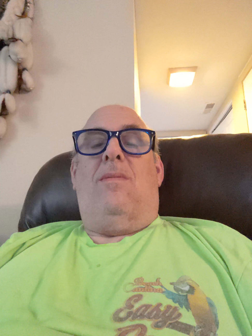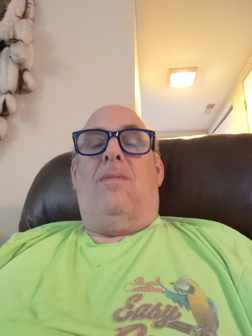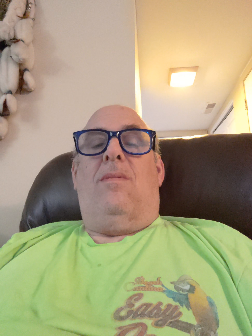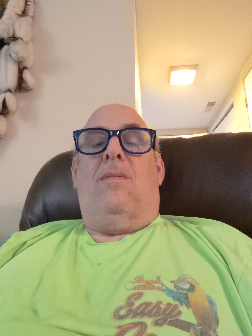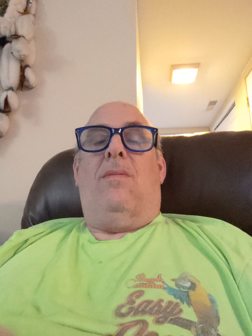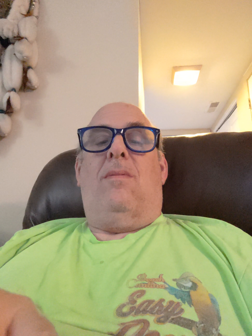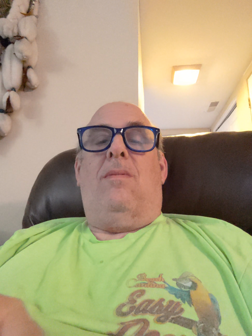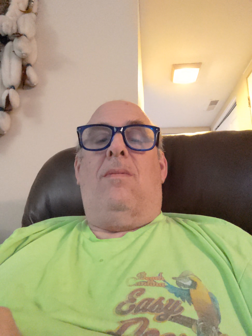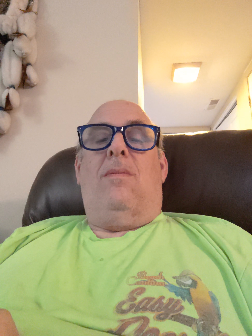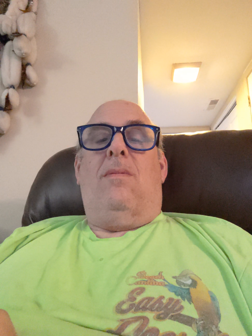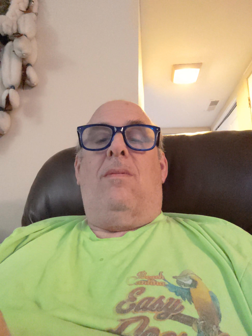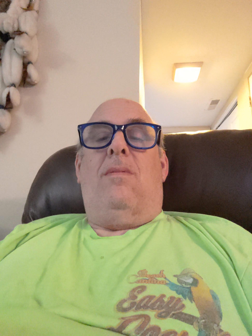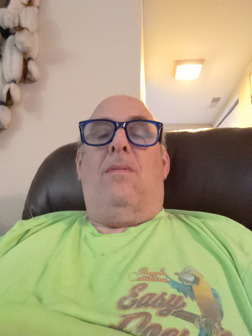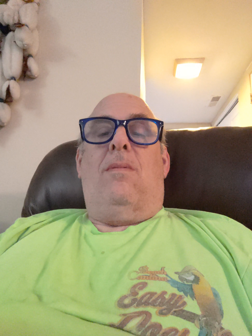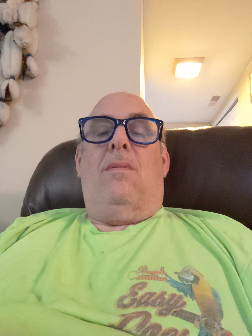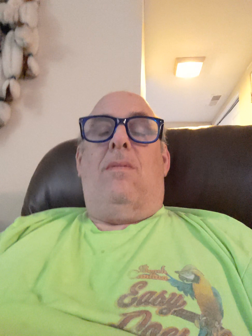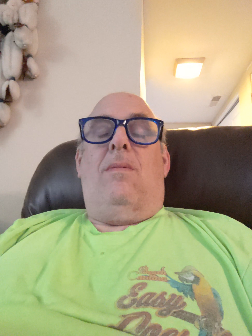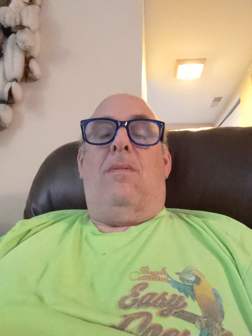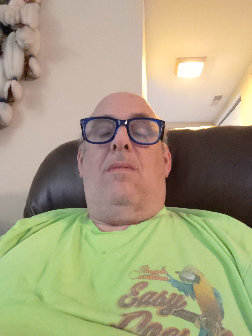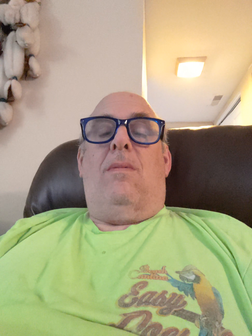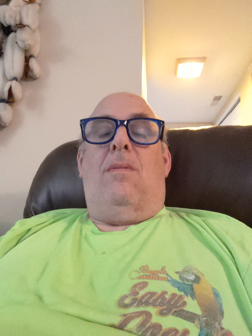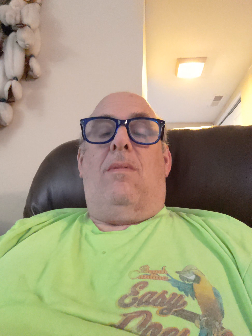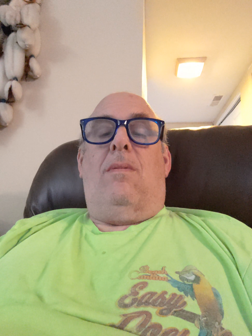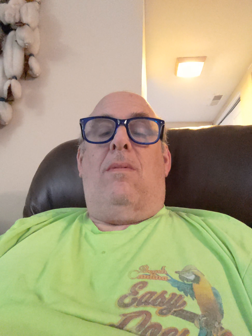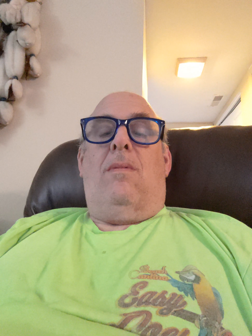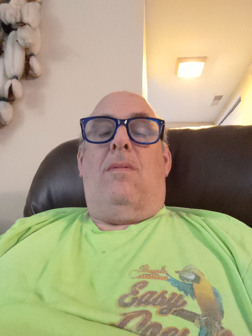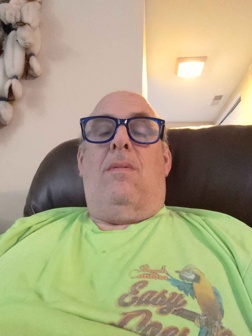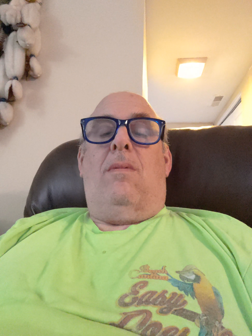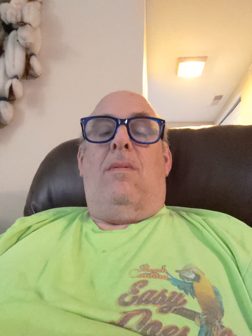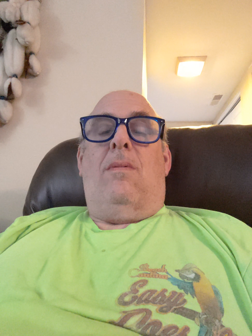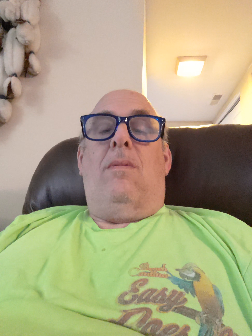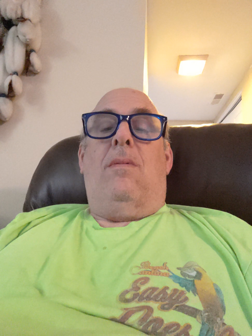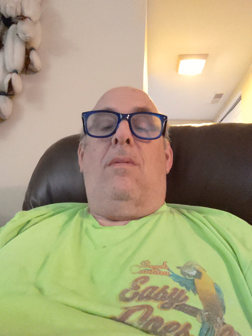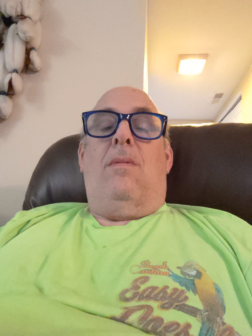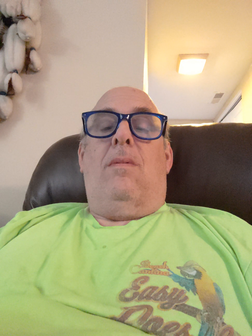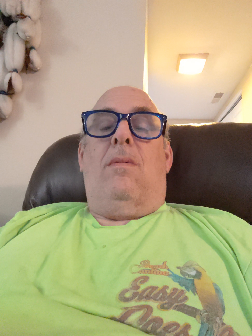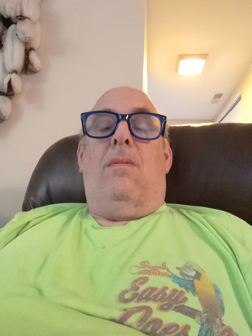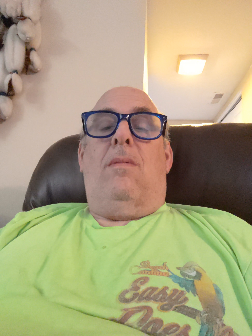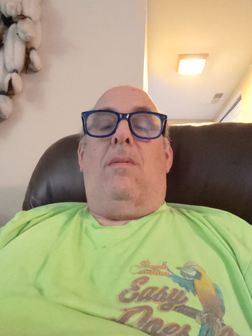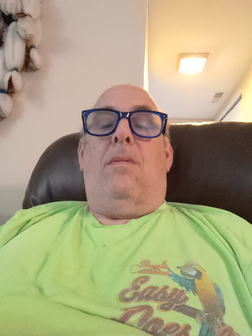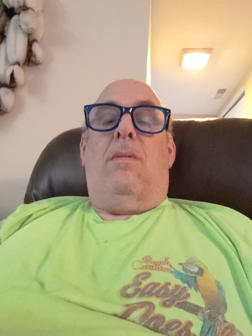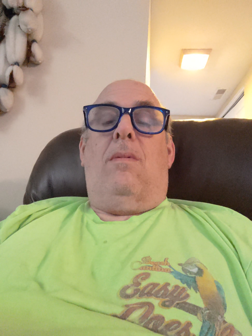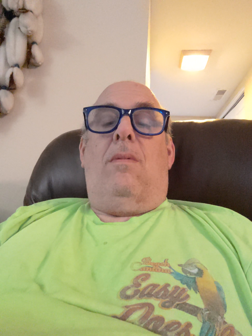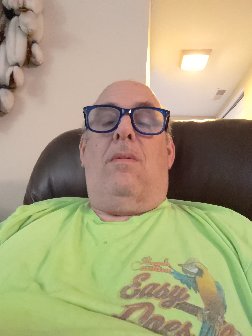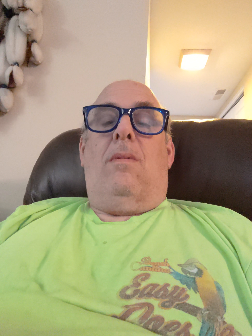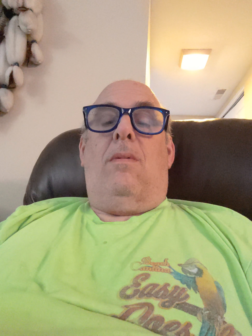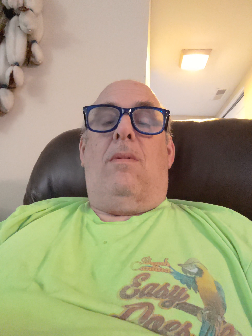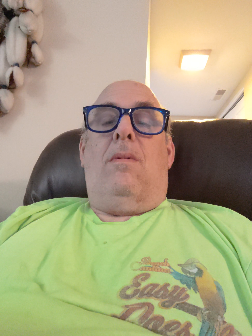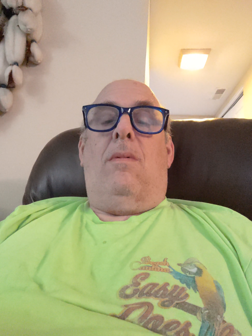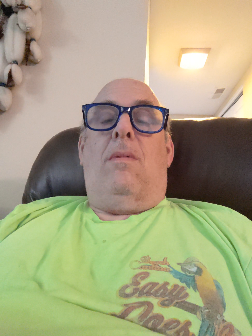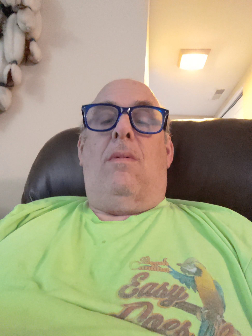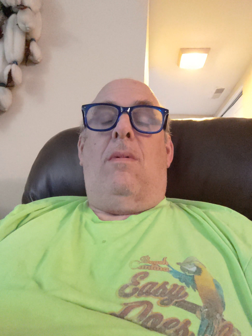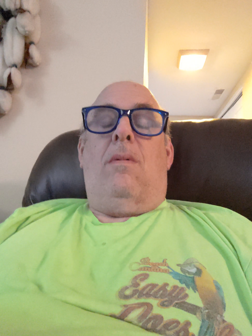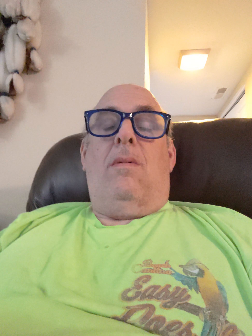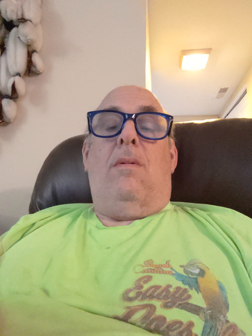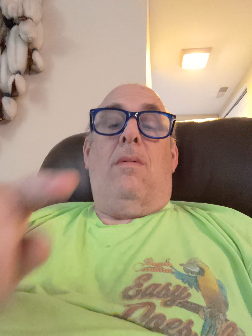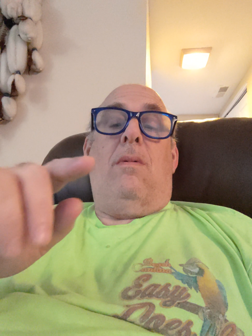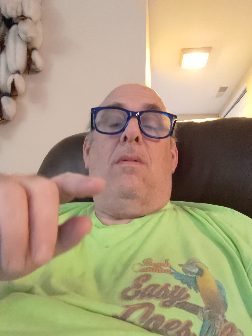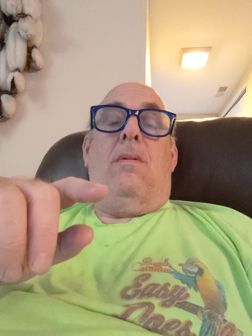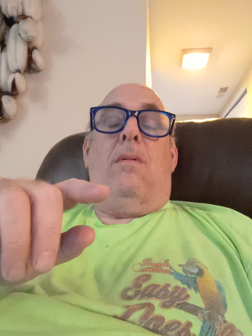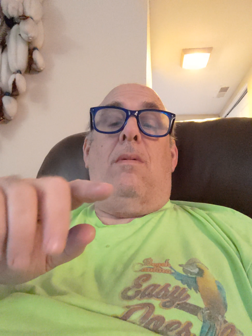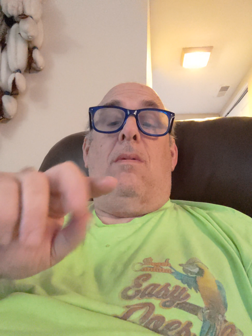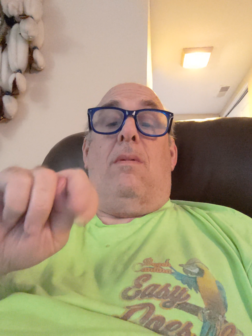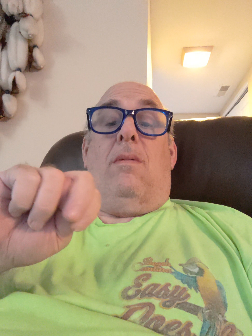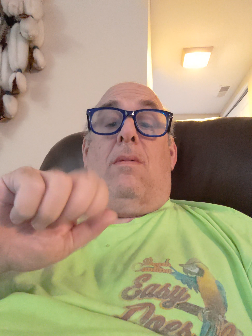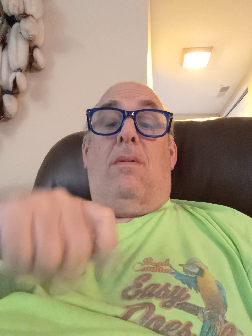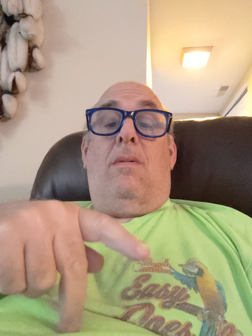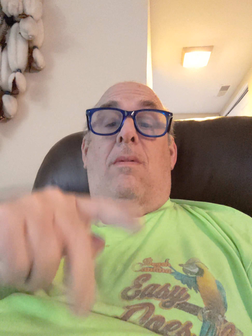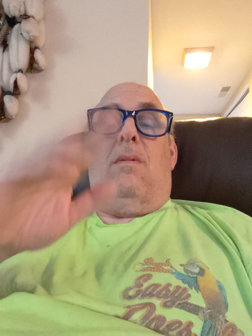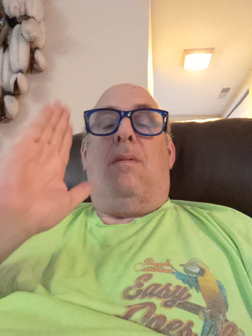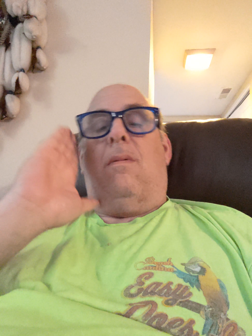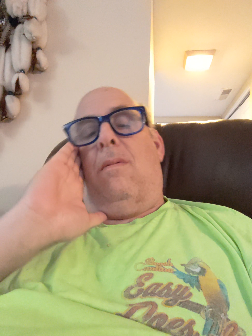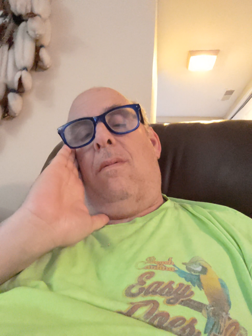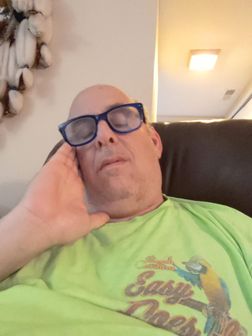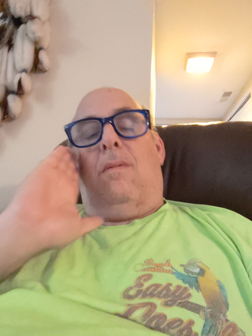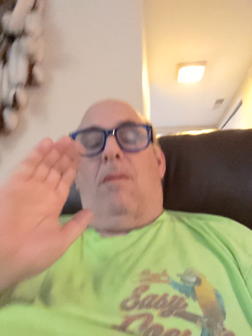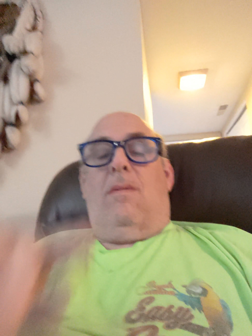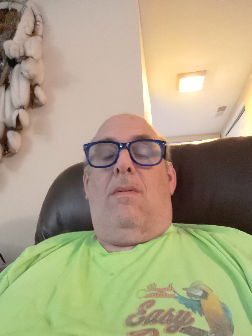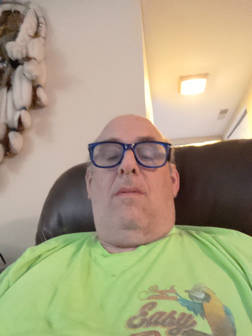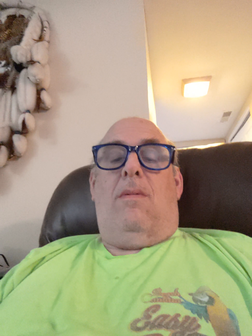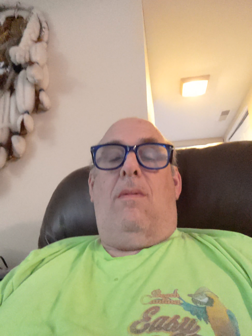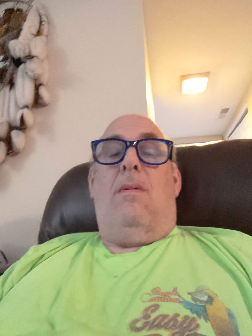nap